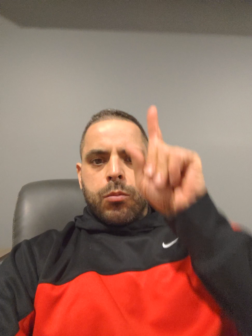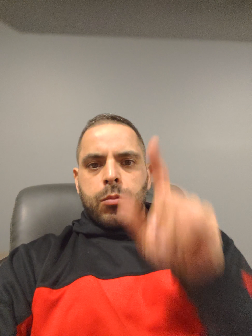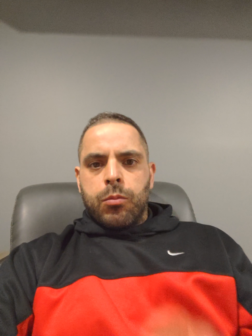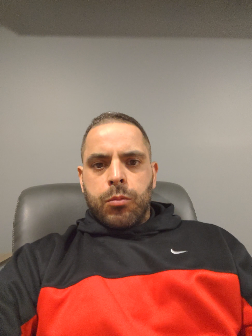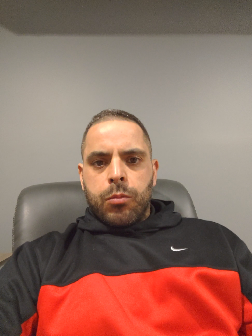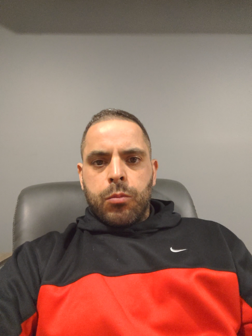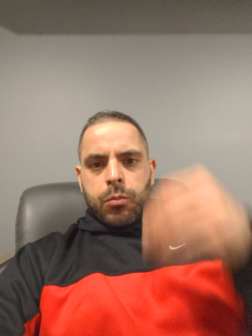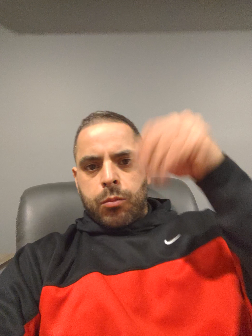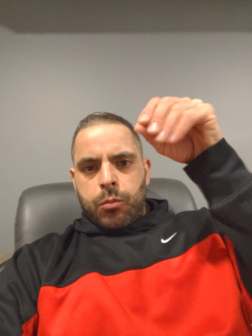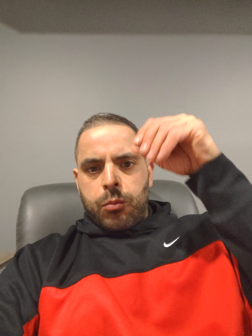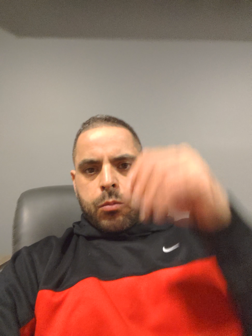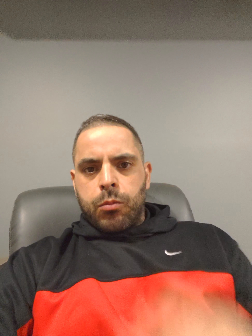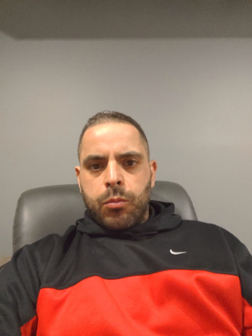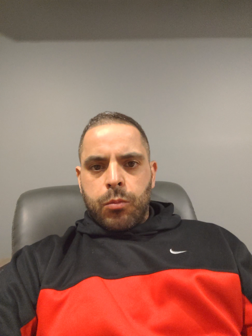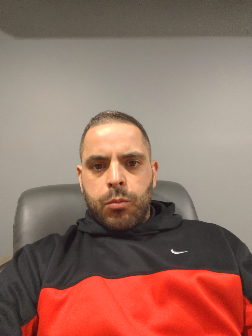store